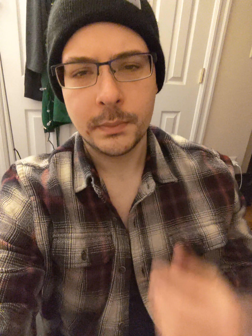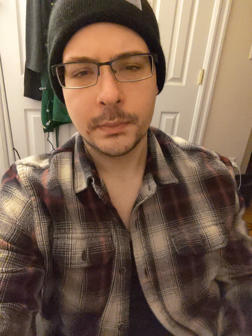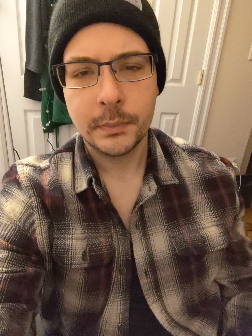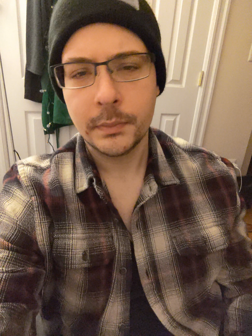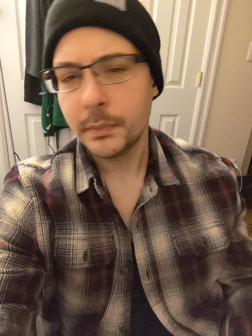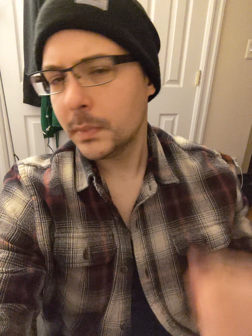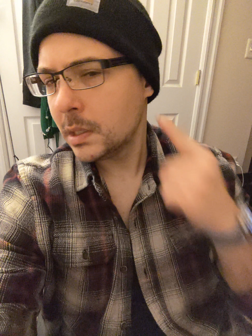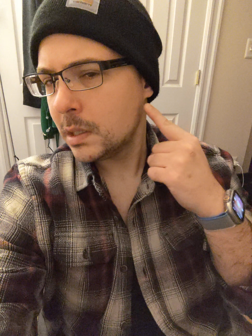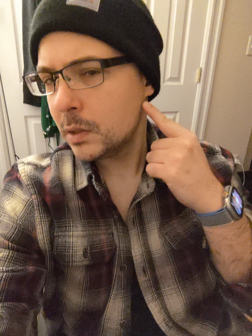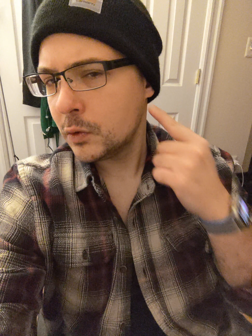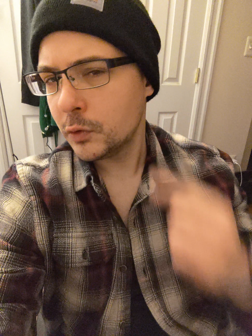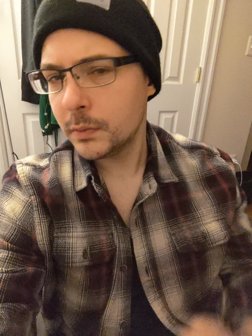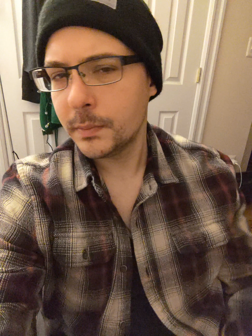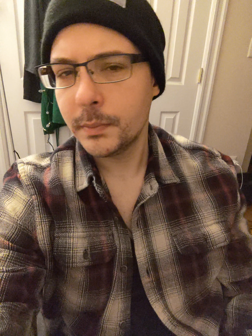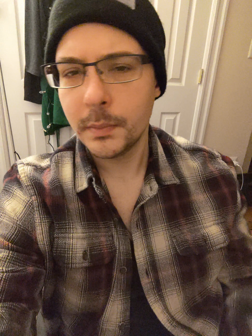ear